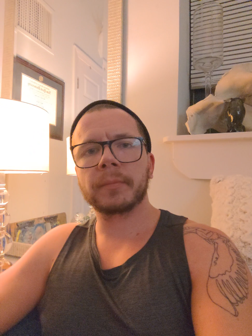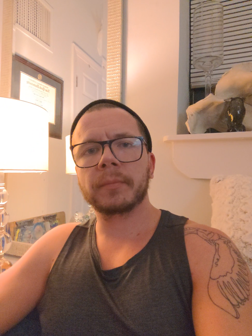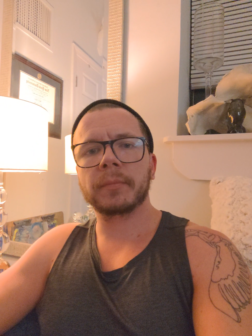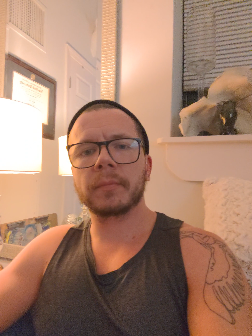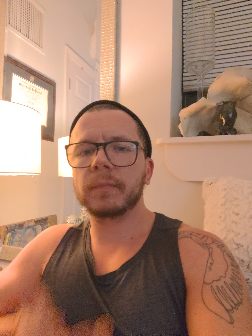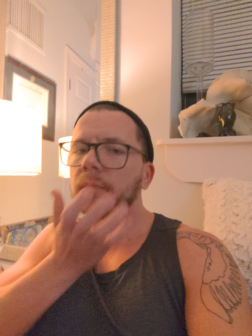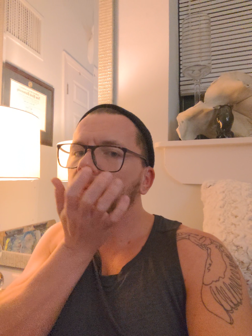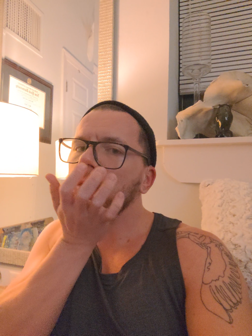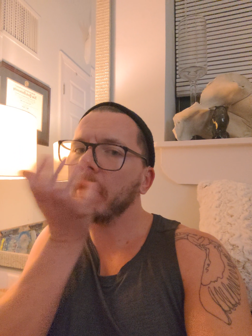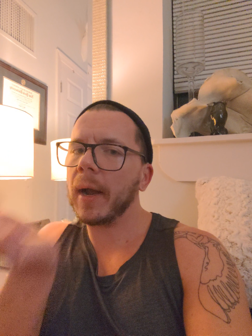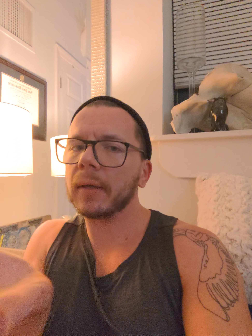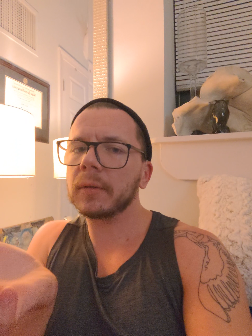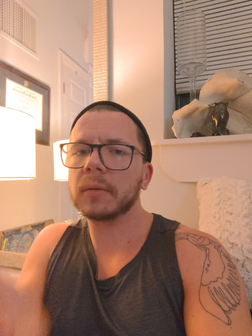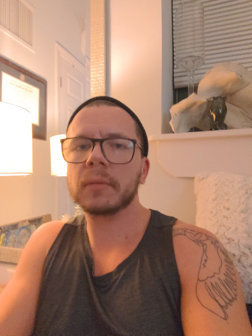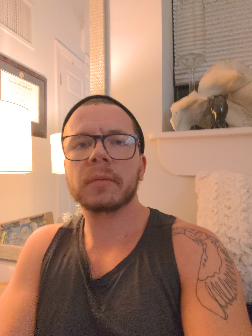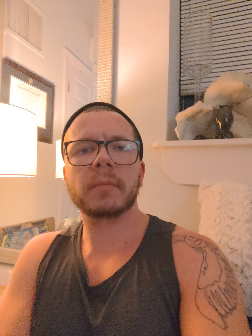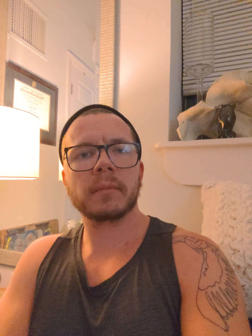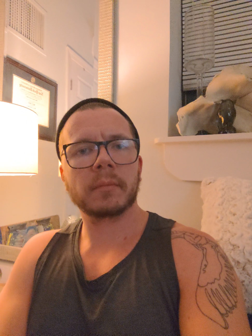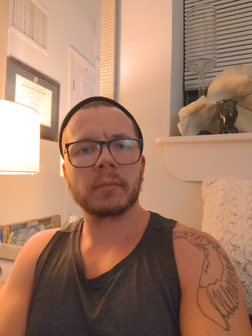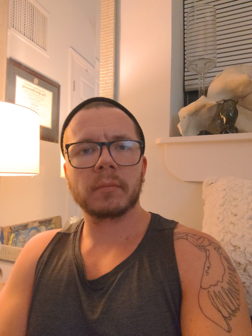grass